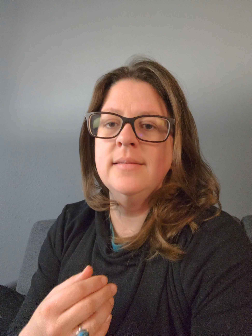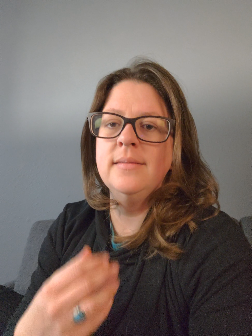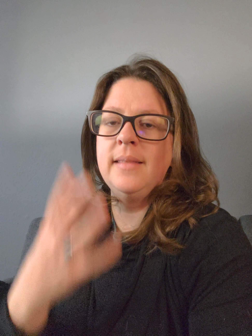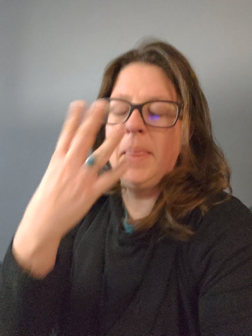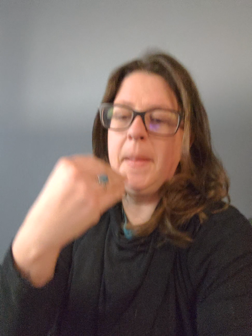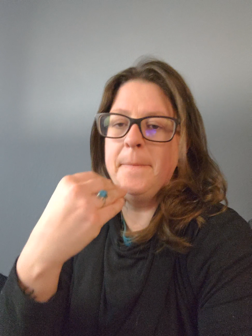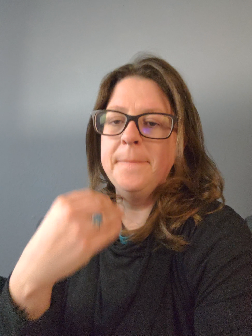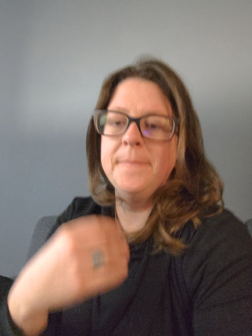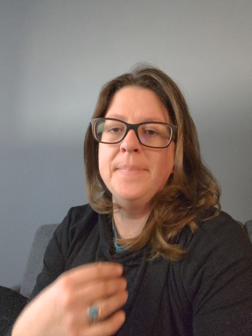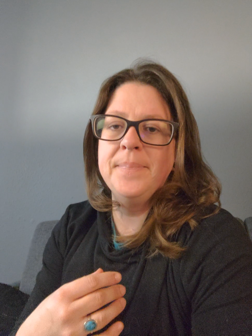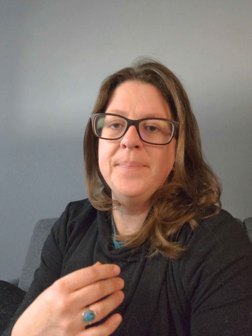nap